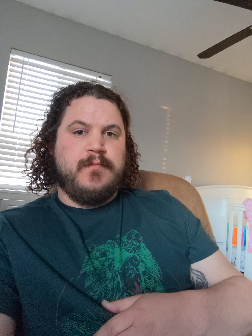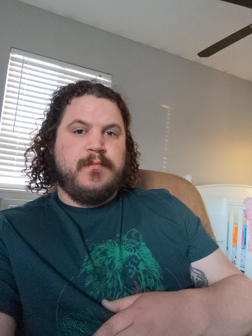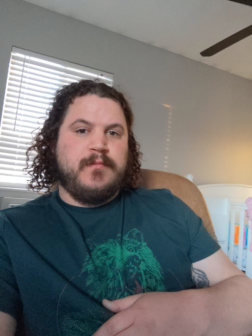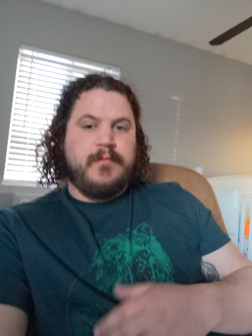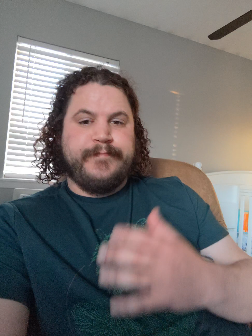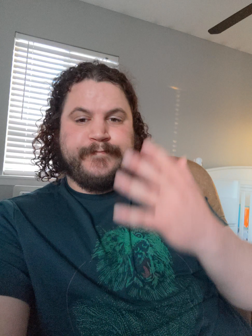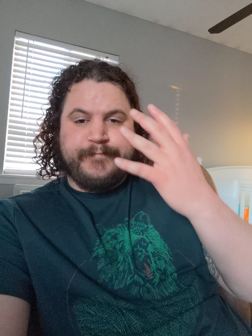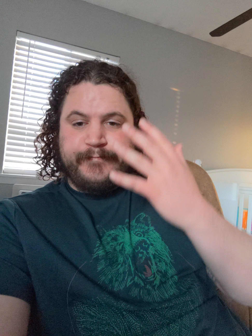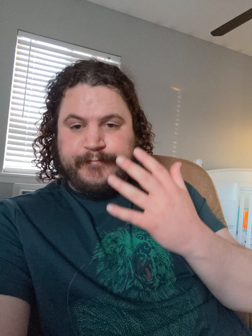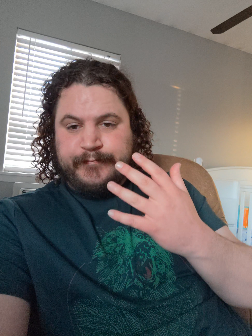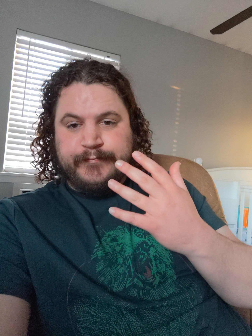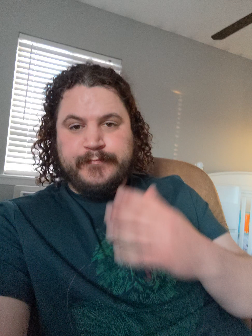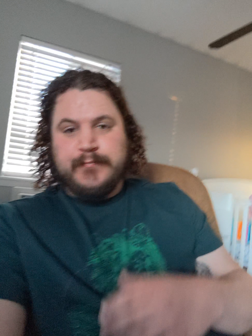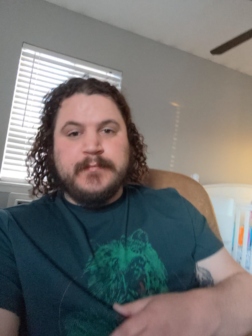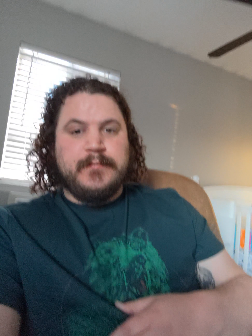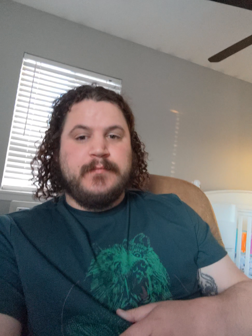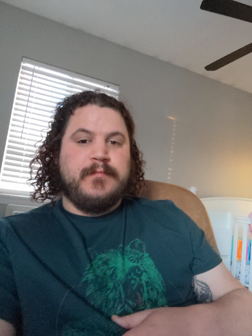sad